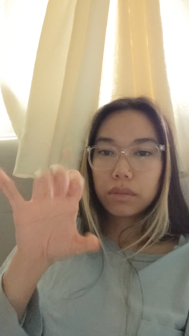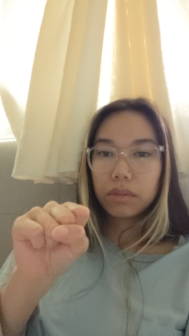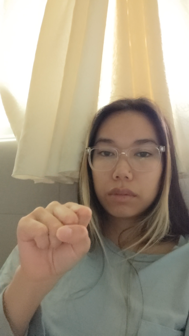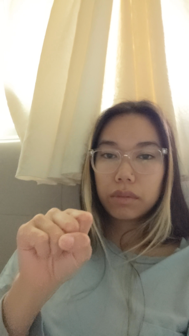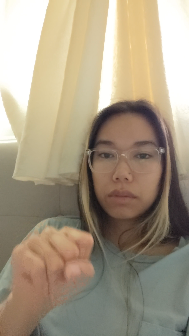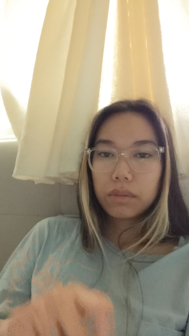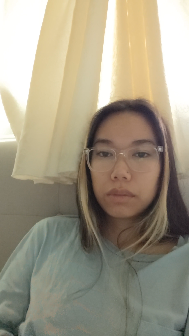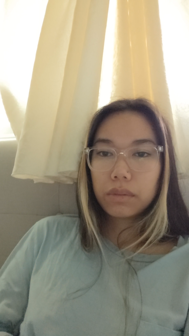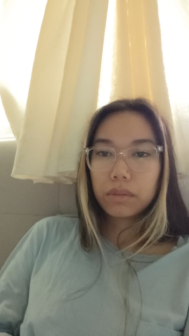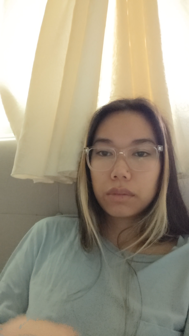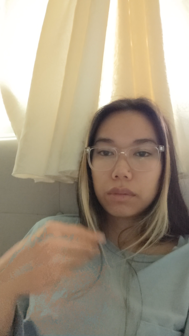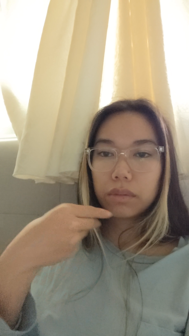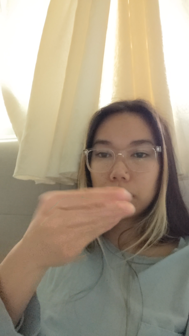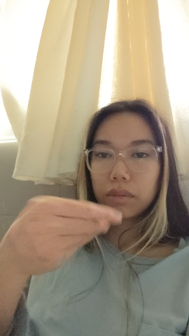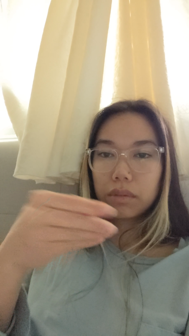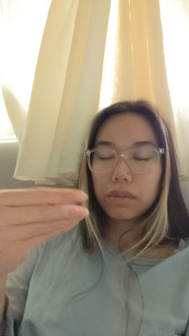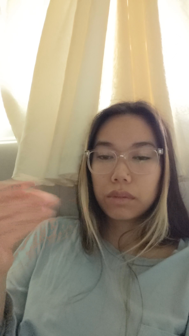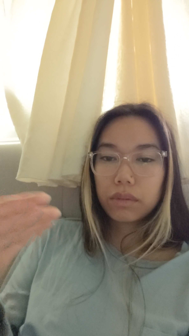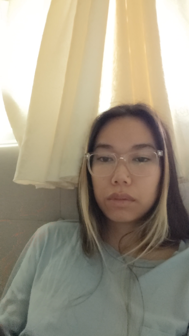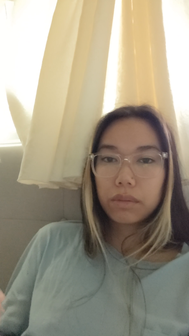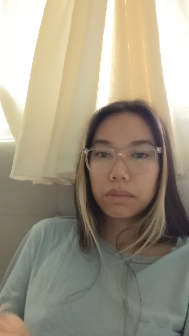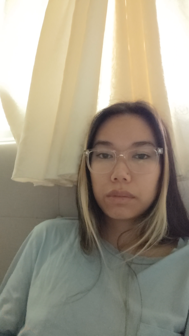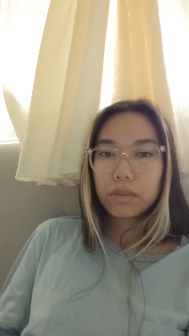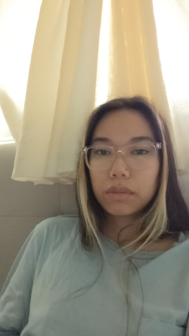shopping